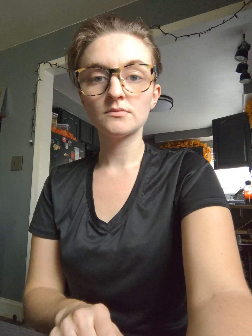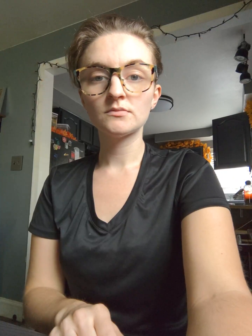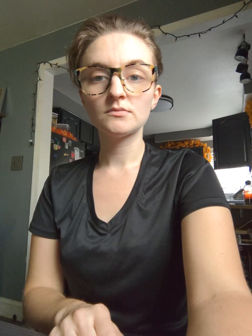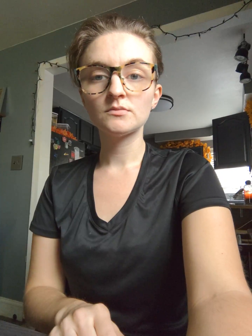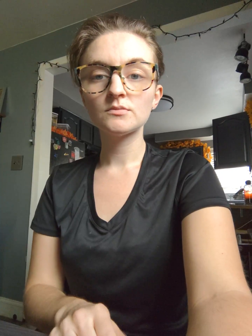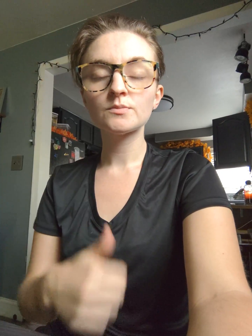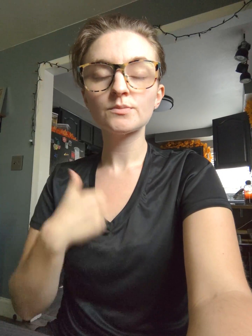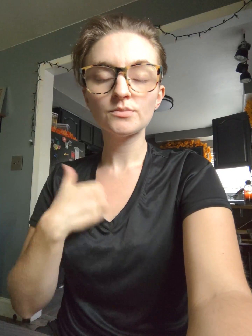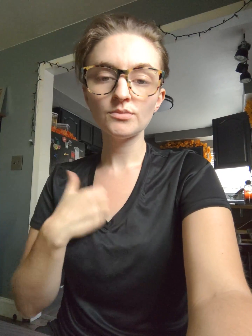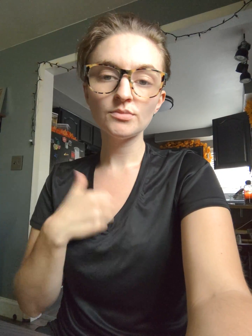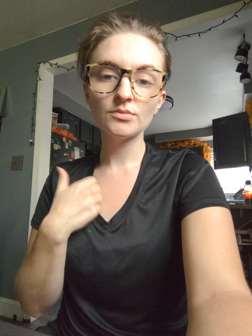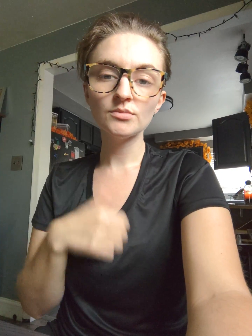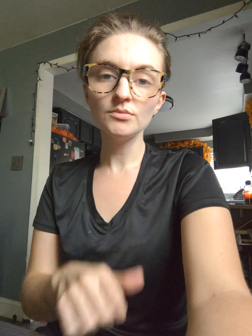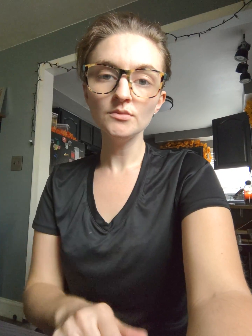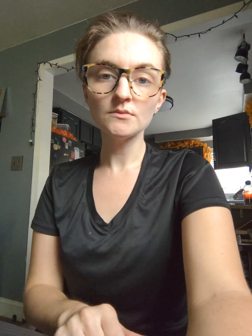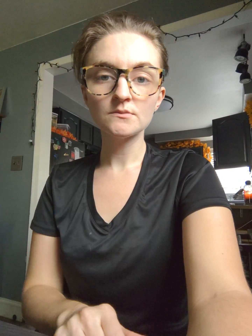bathtub